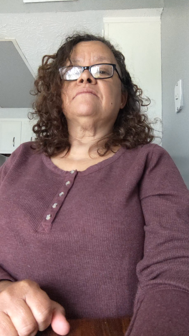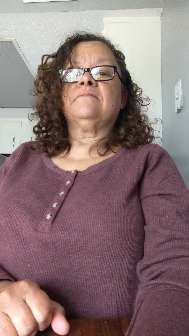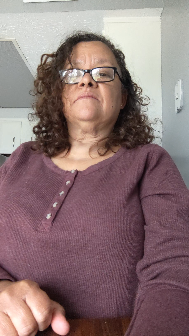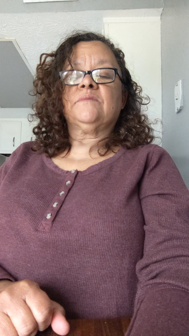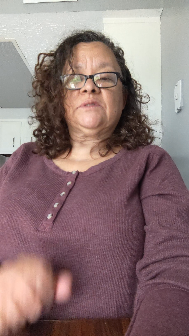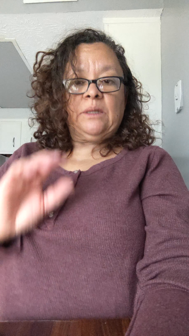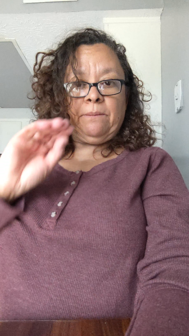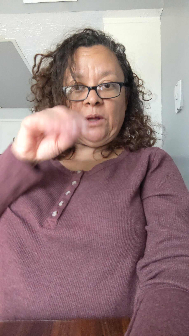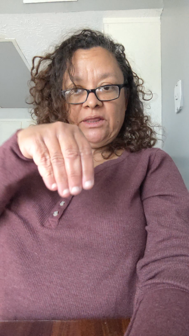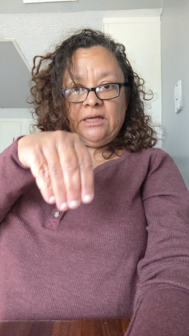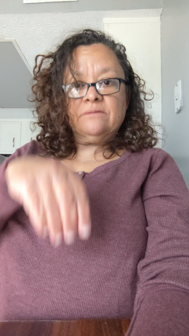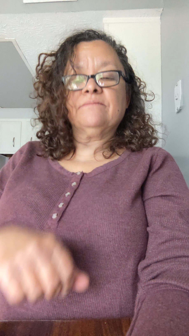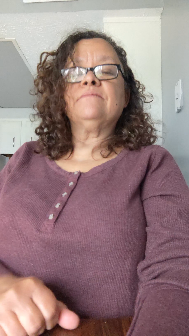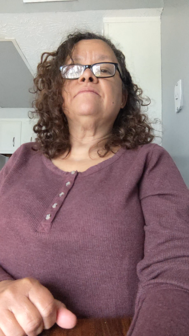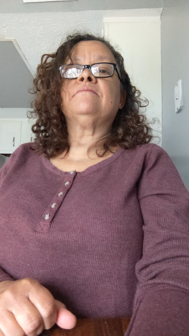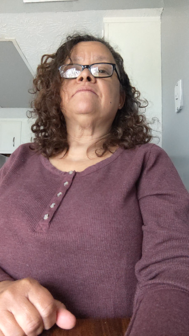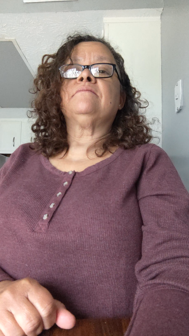put